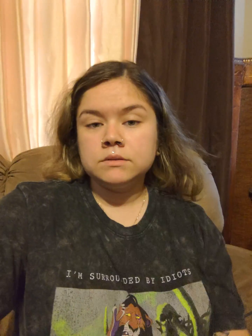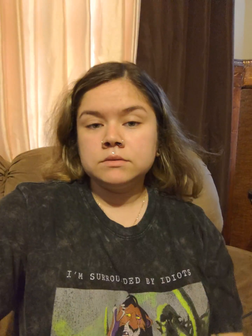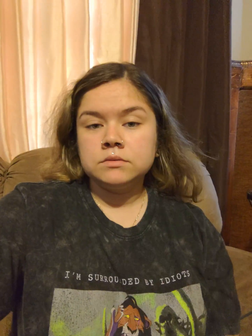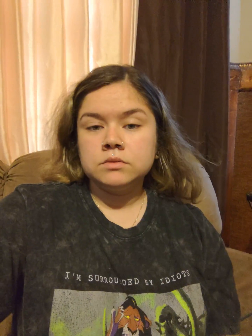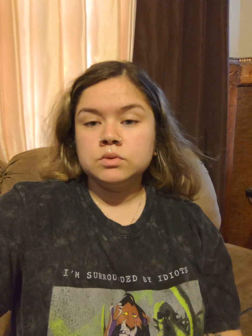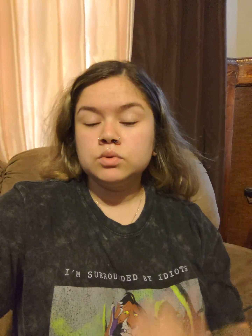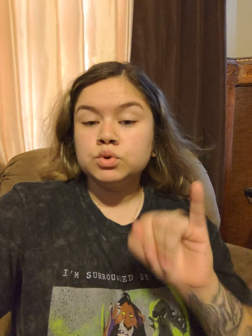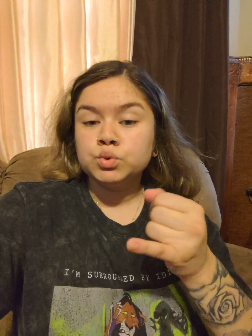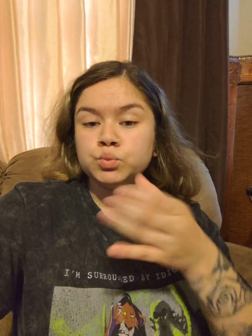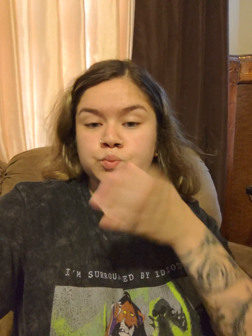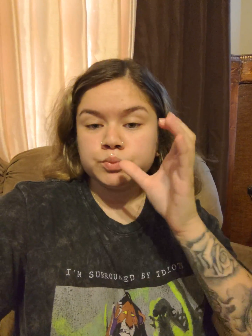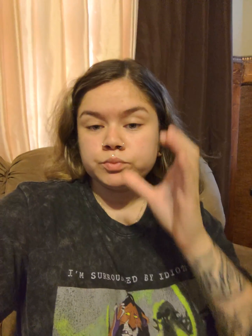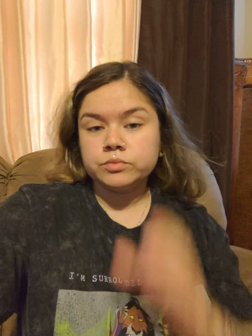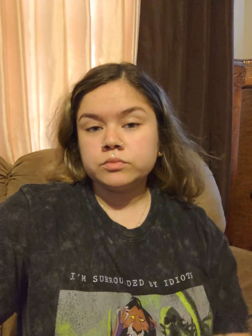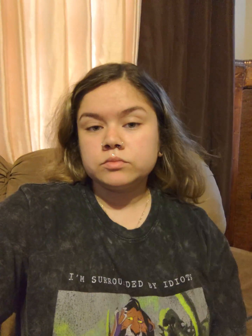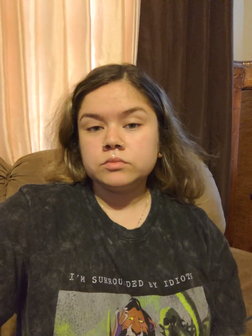juice